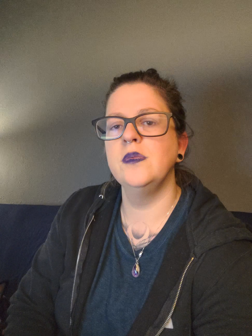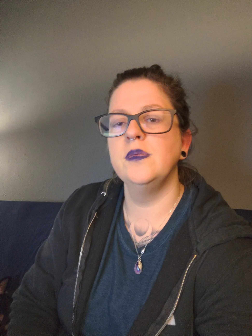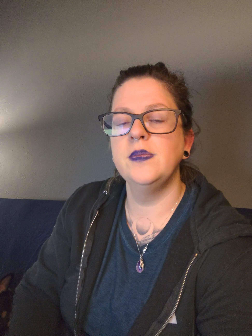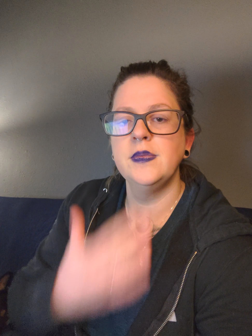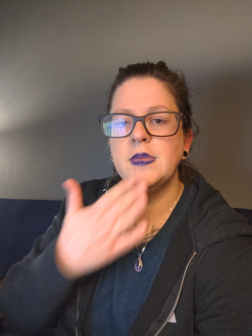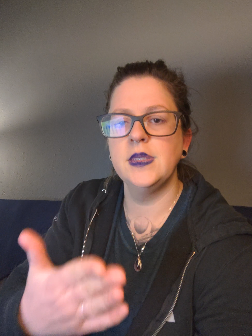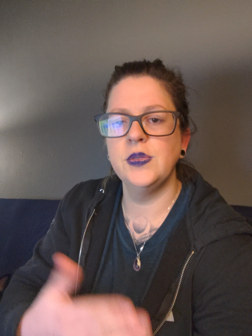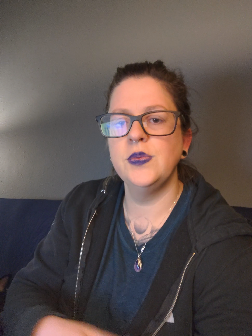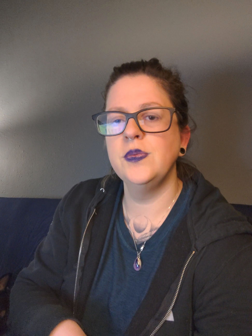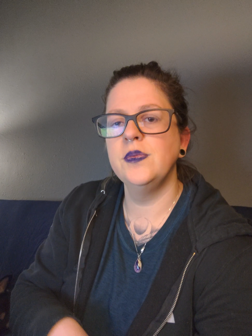thank you